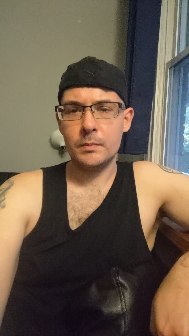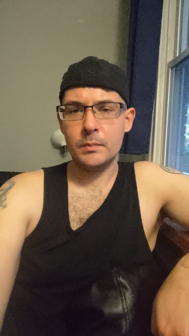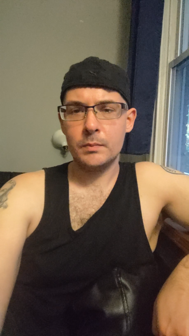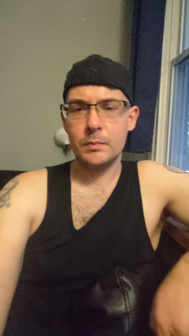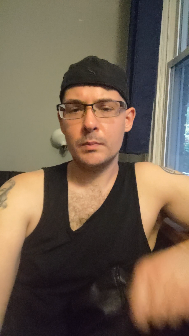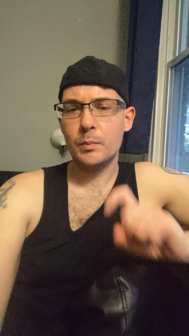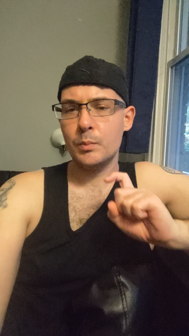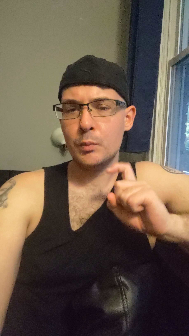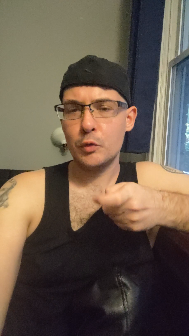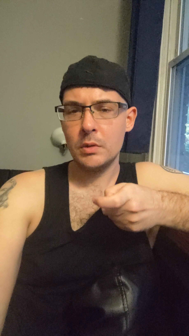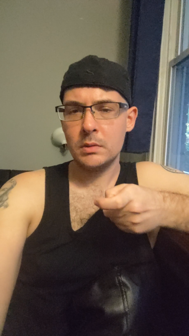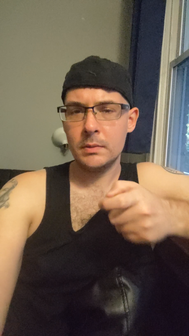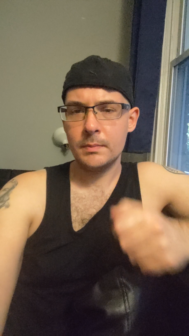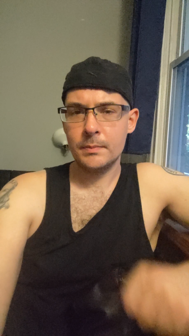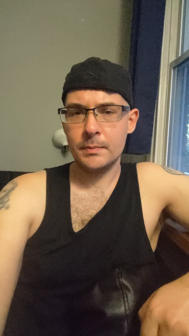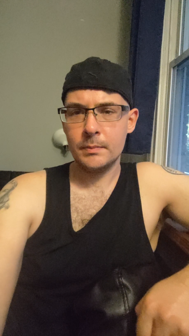present